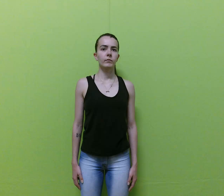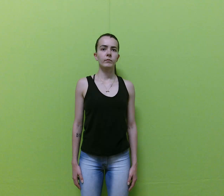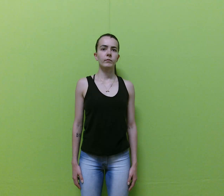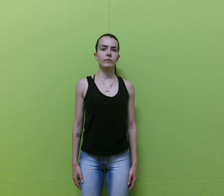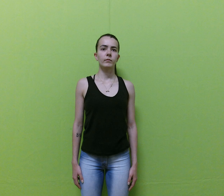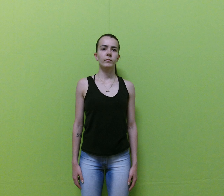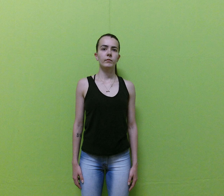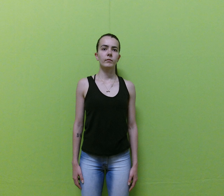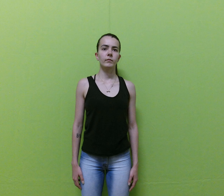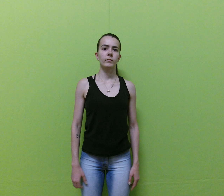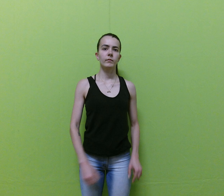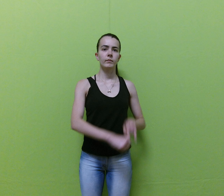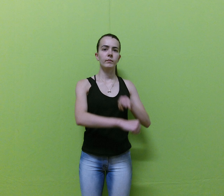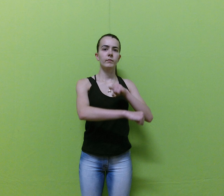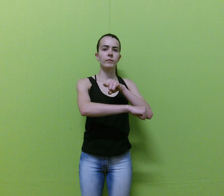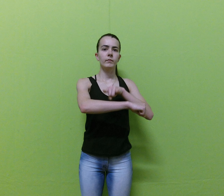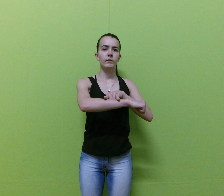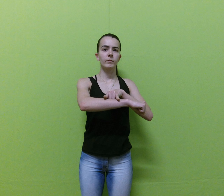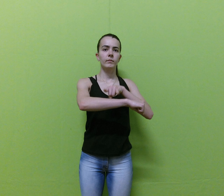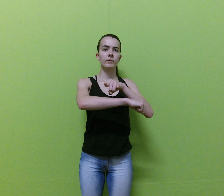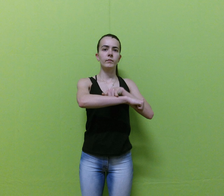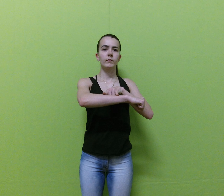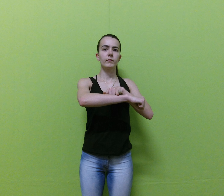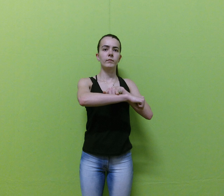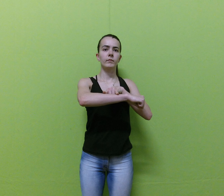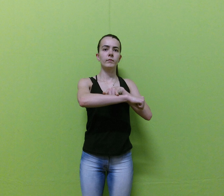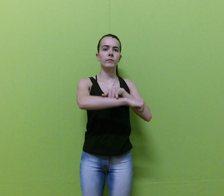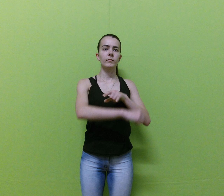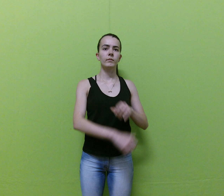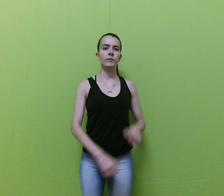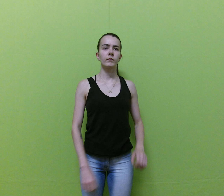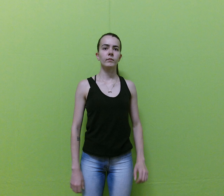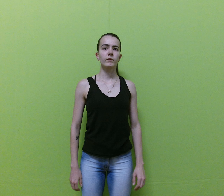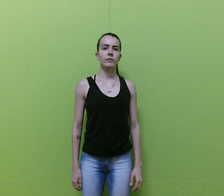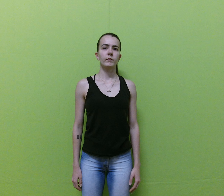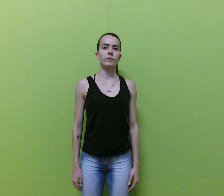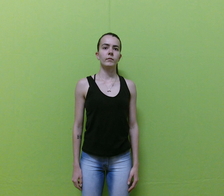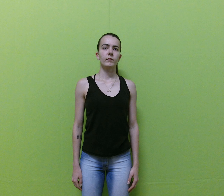banheiro